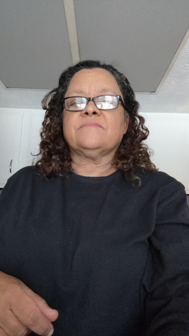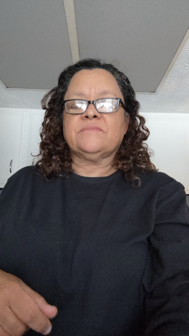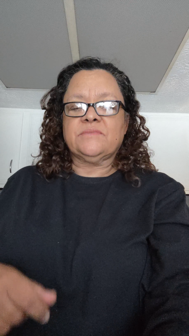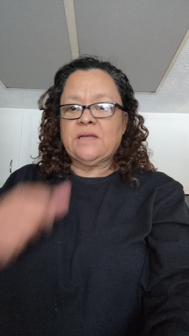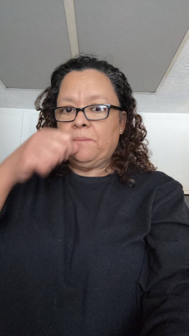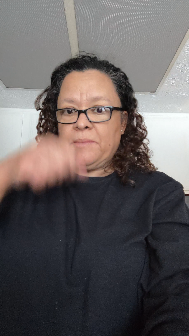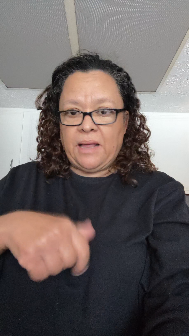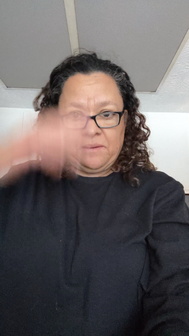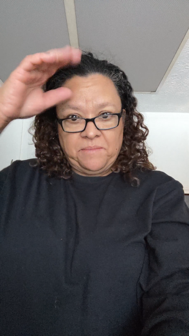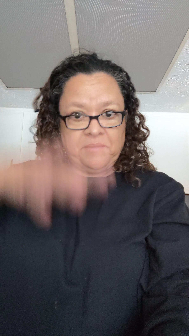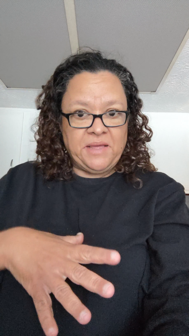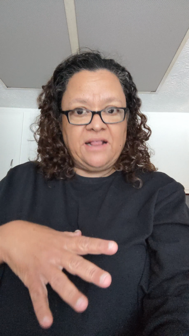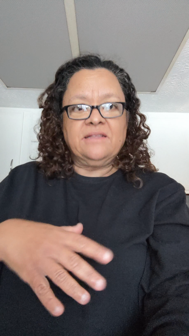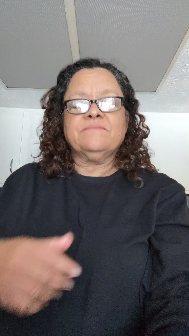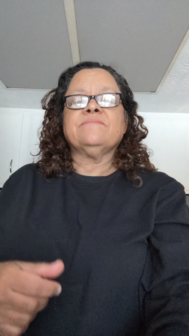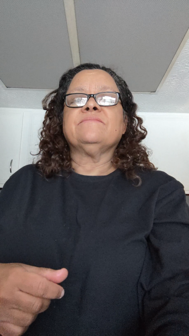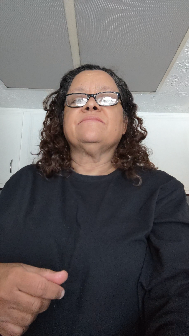mailman